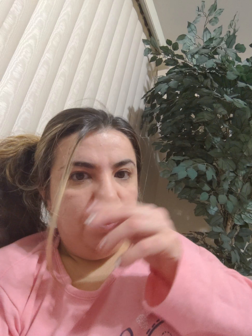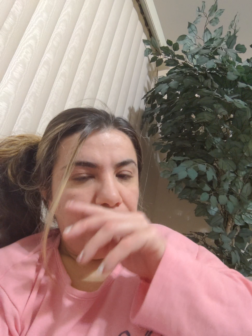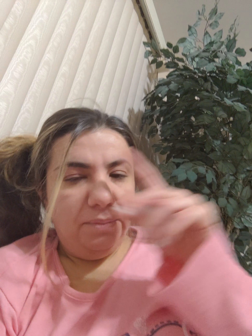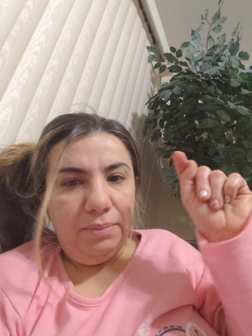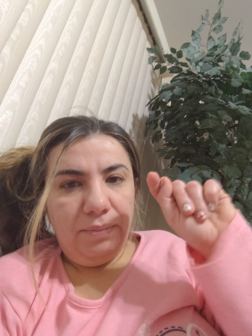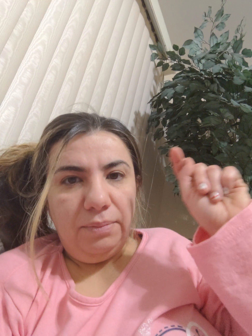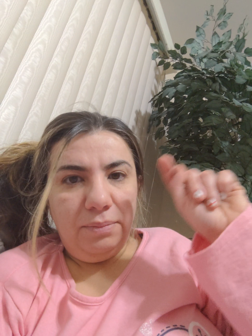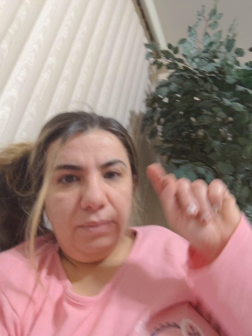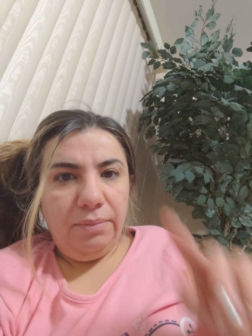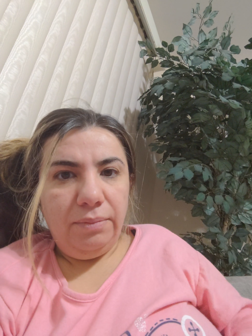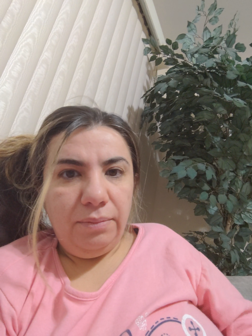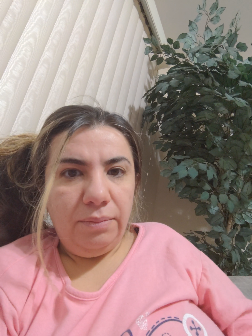potty